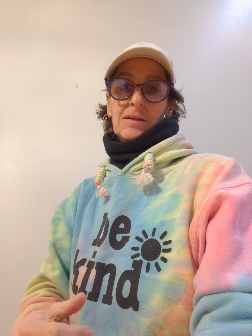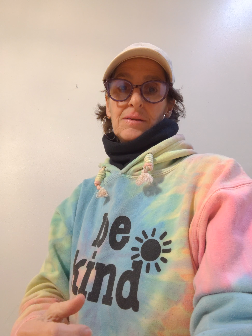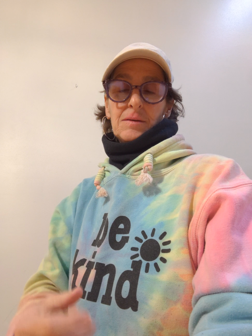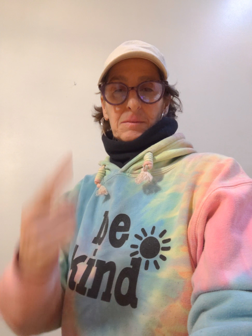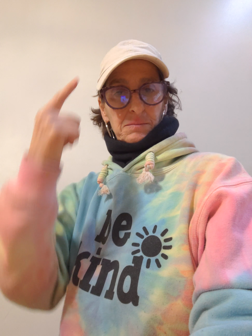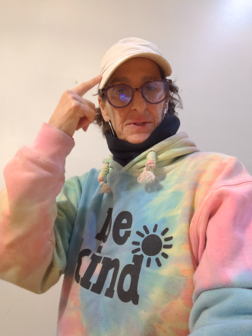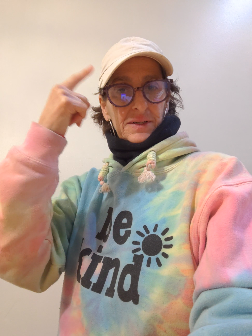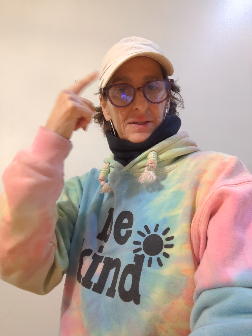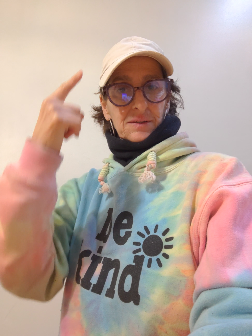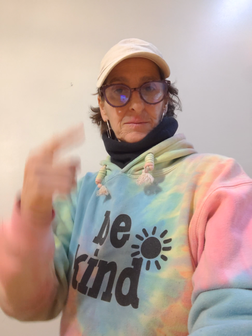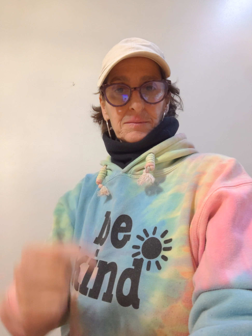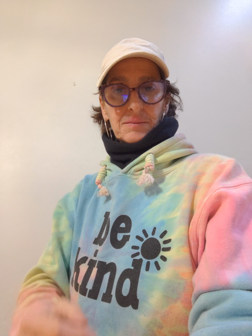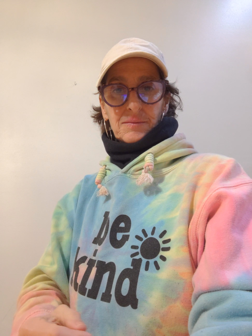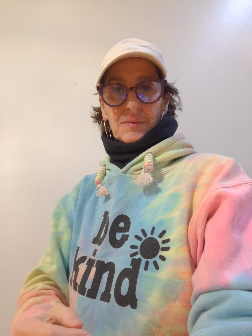penny